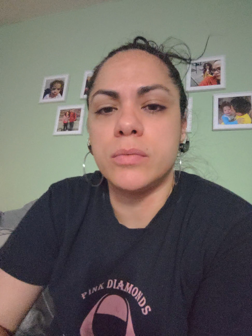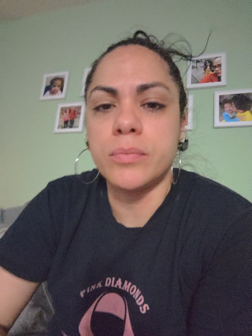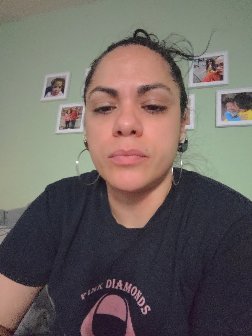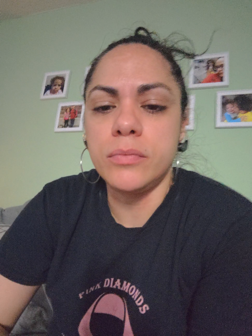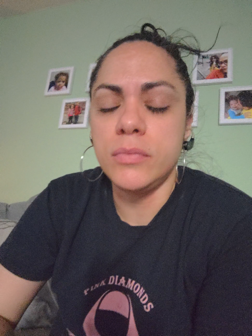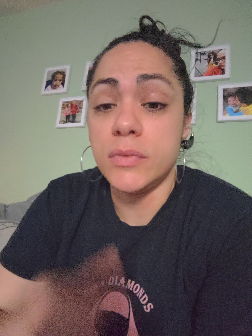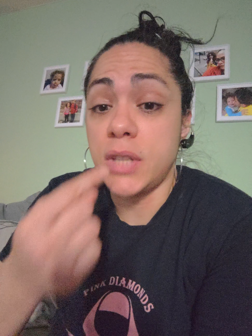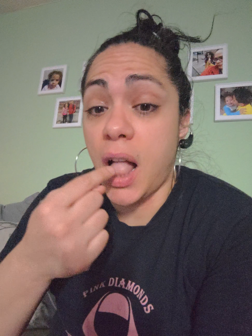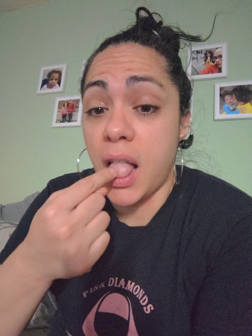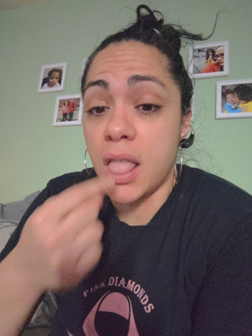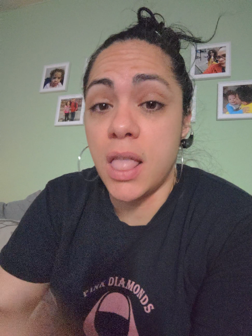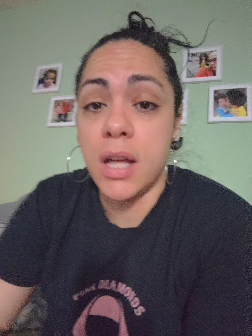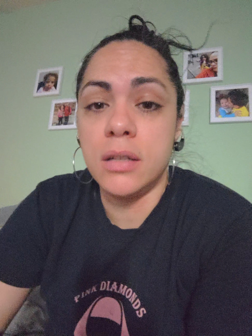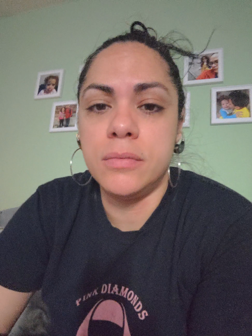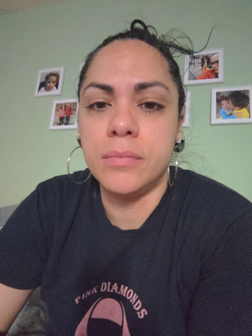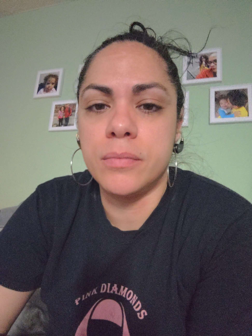tongue